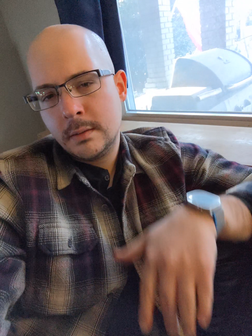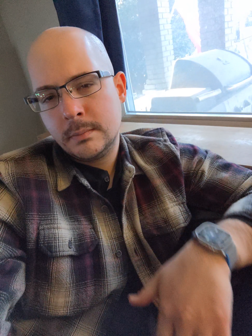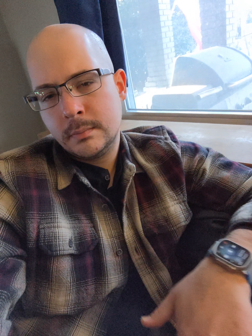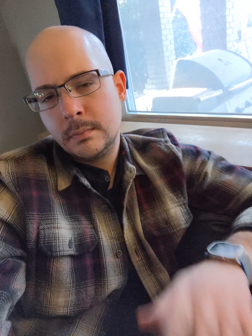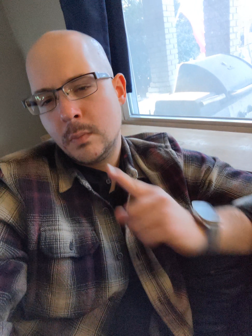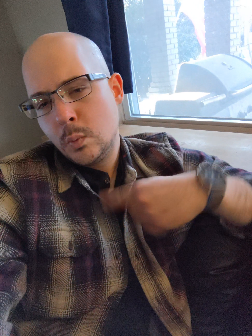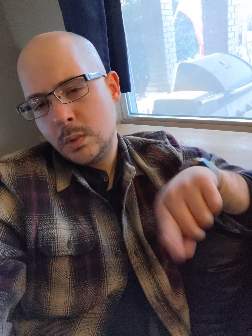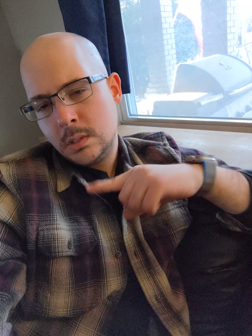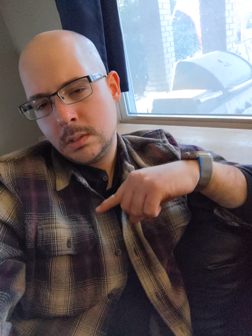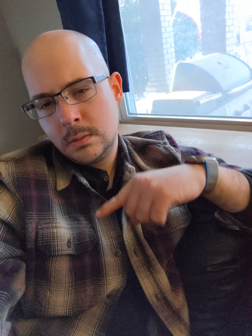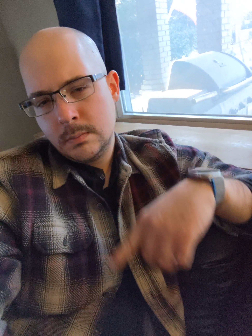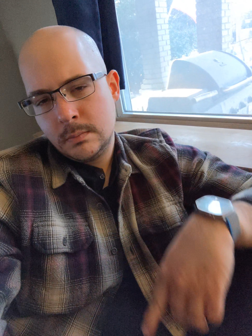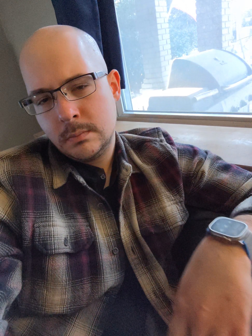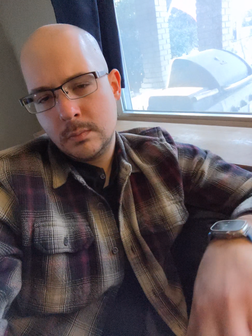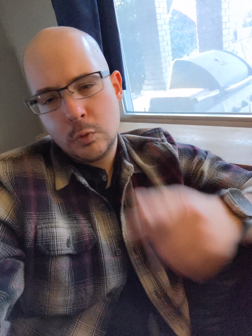we